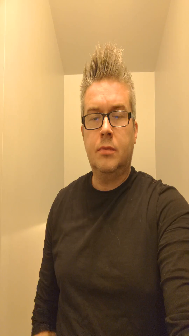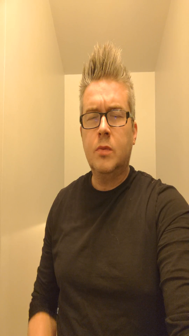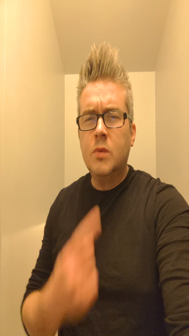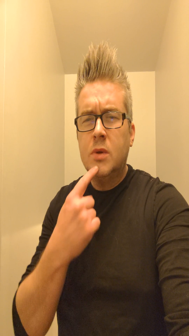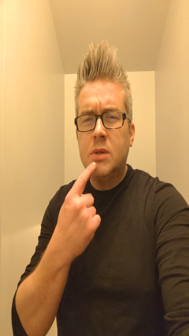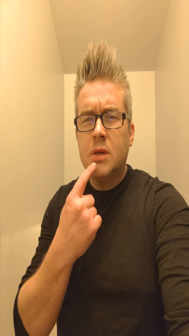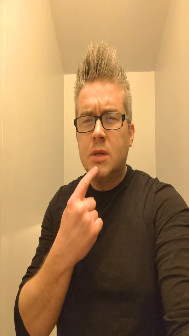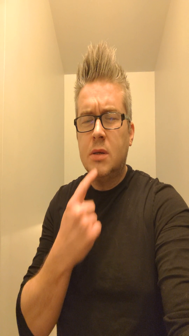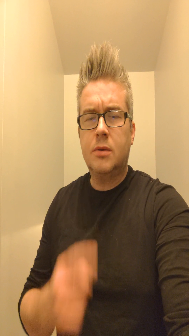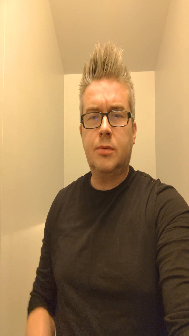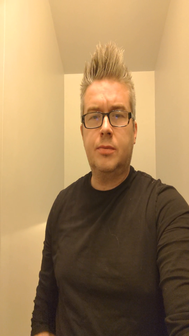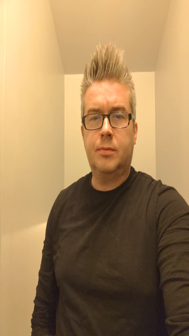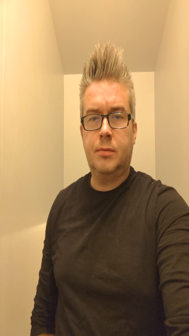say